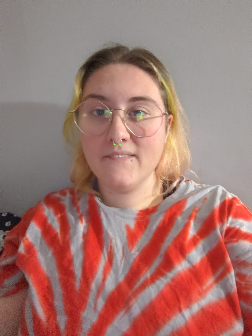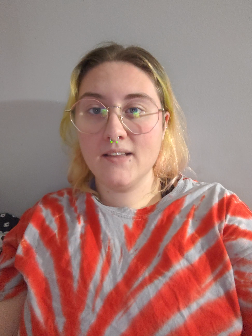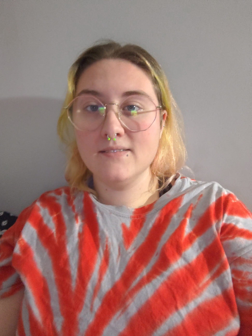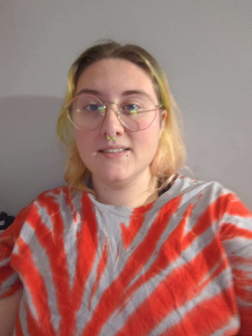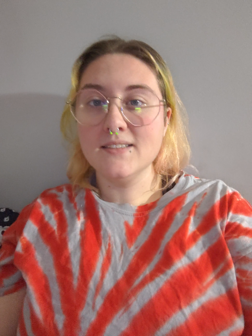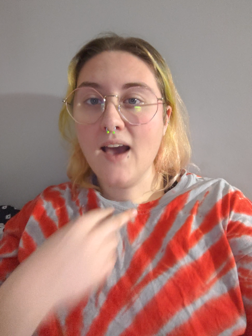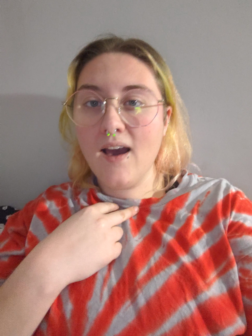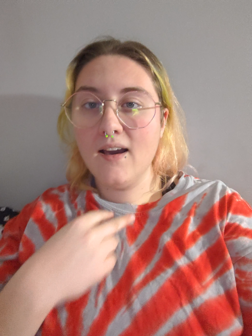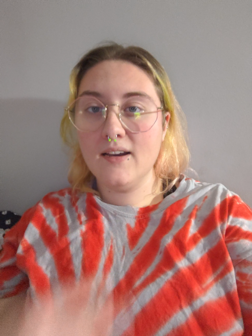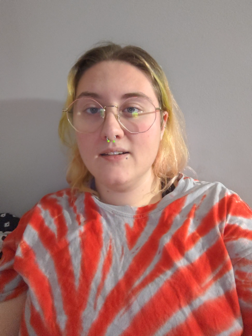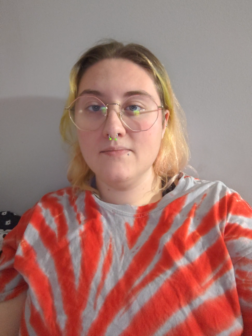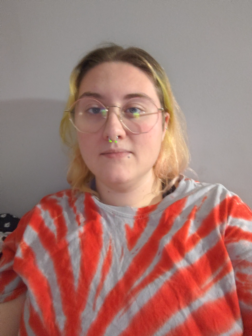stuck